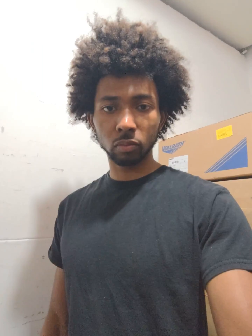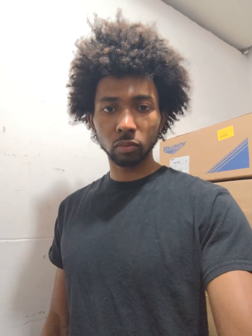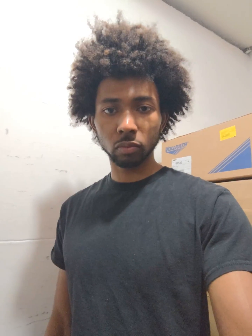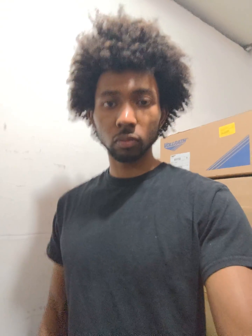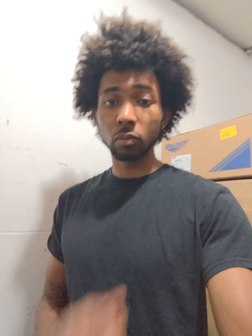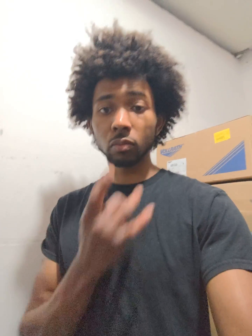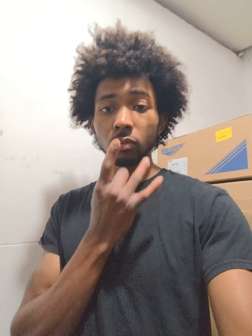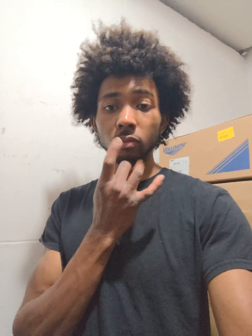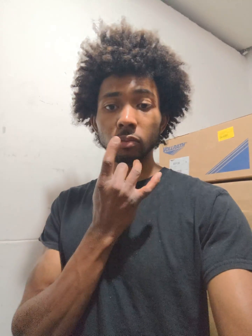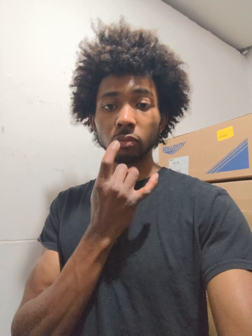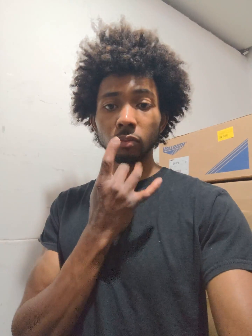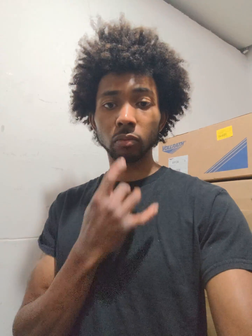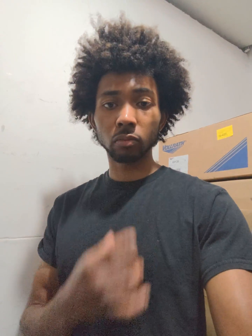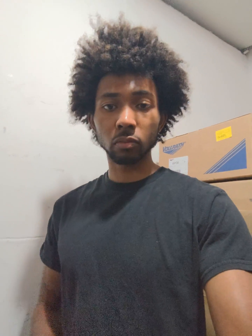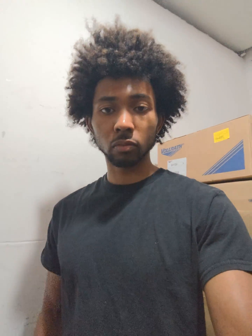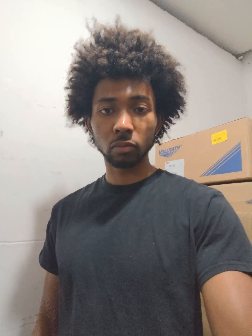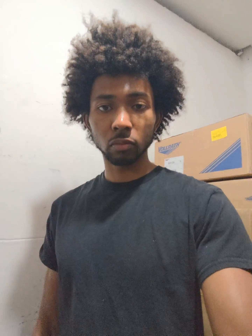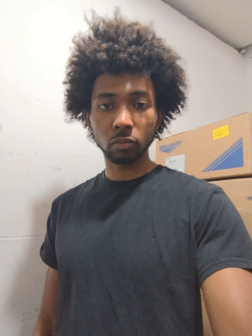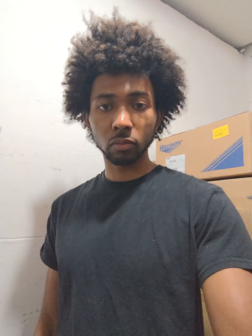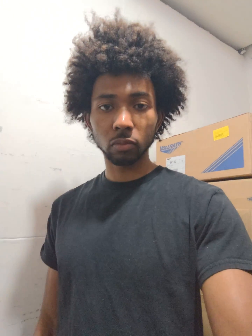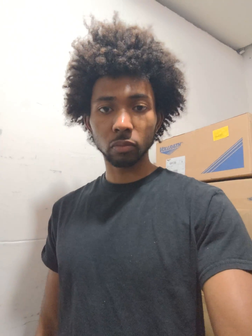light bulb